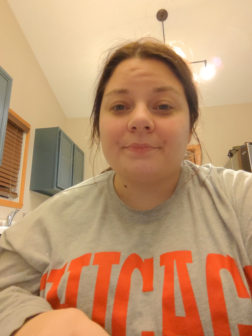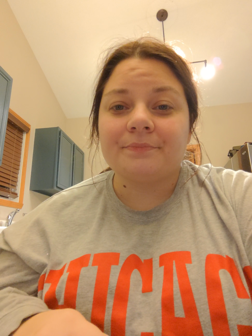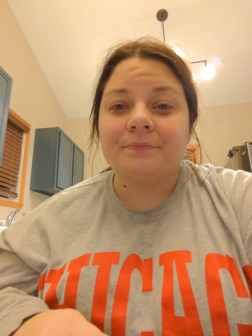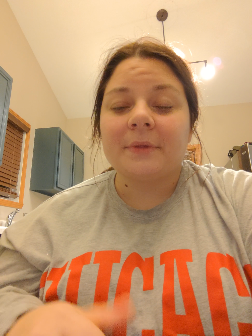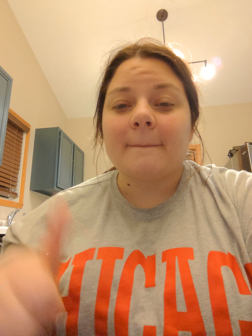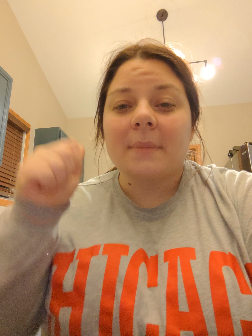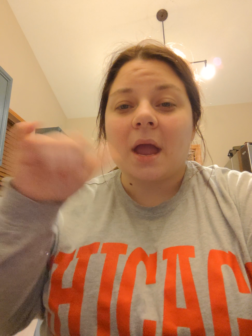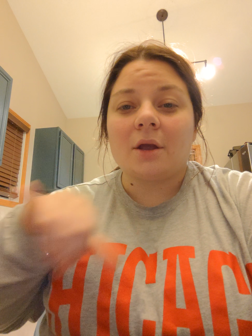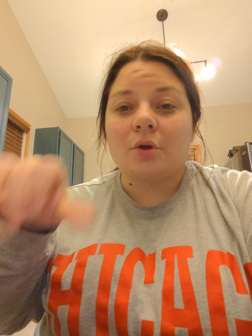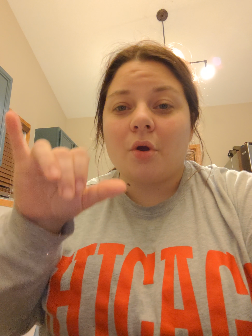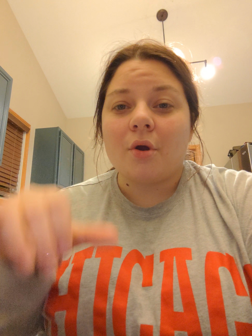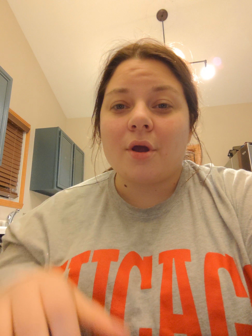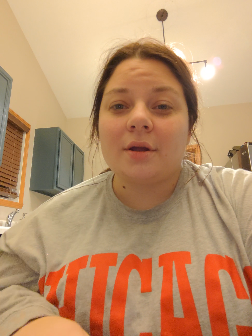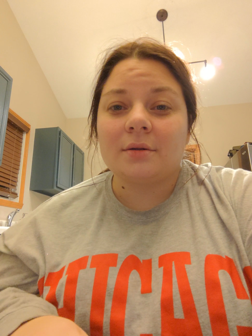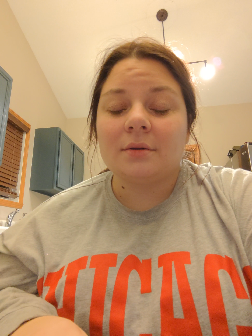backyard